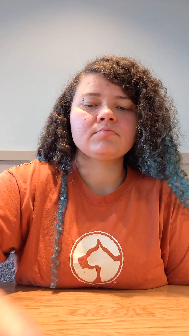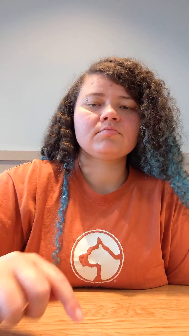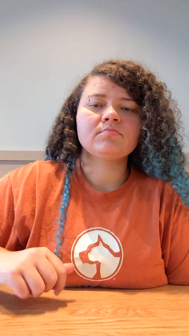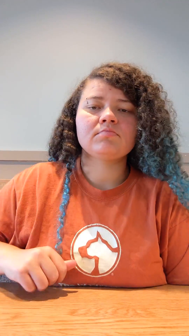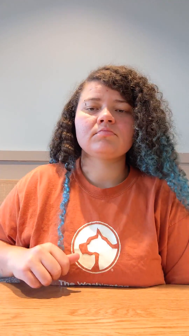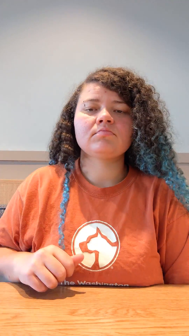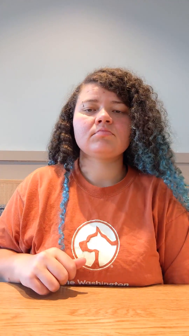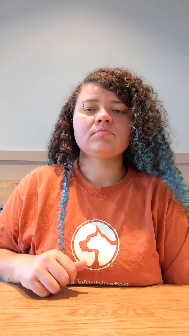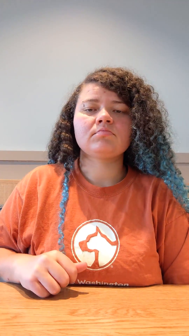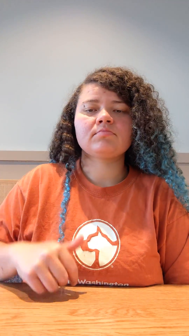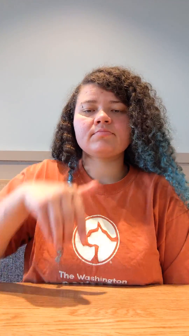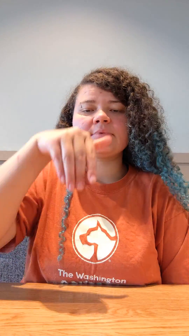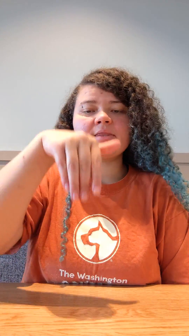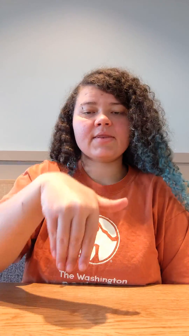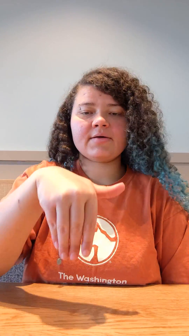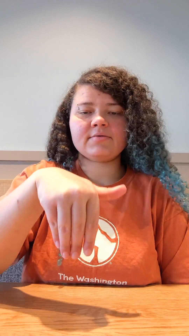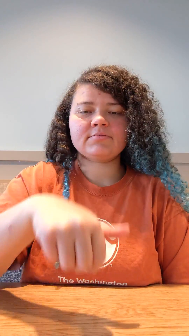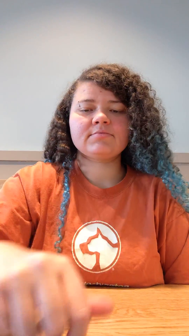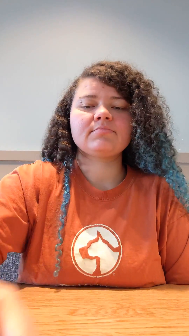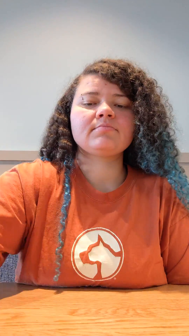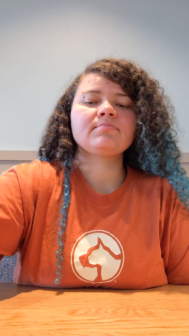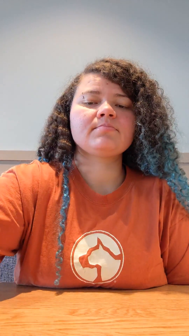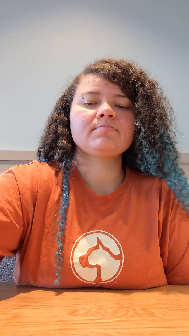night night